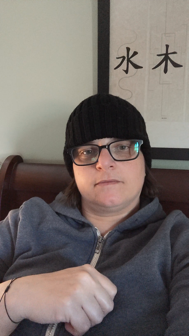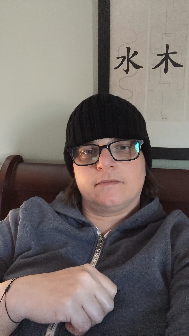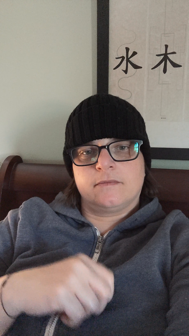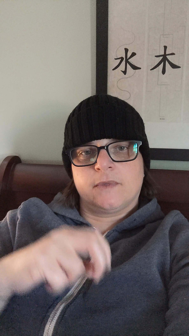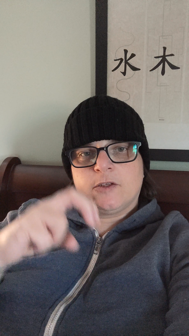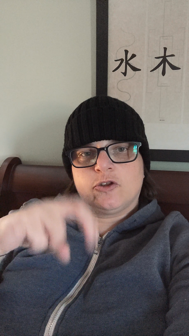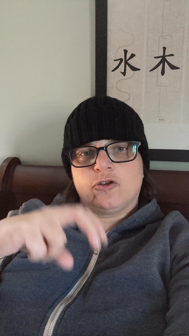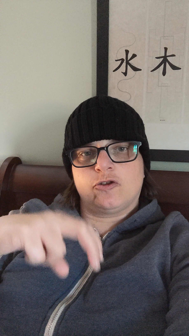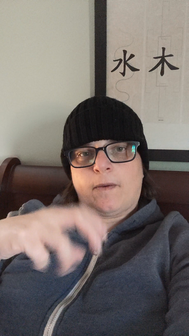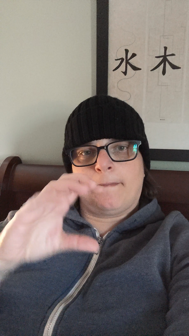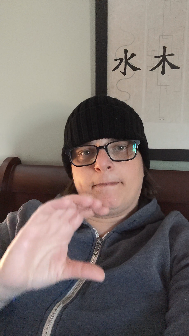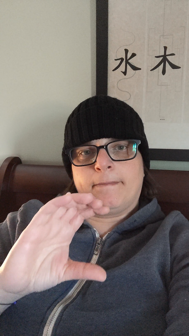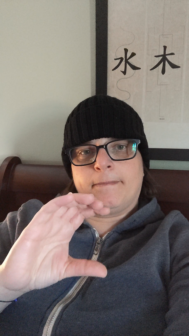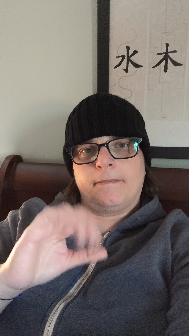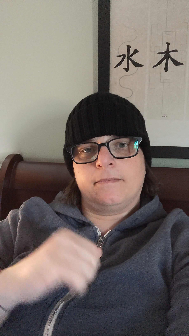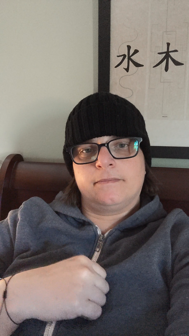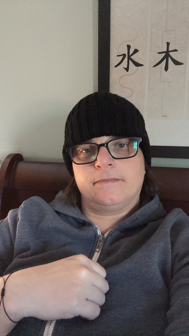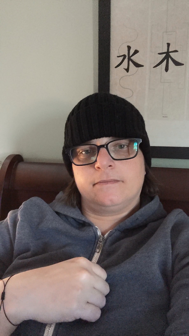potato chip